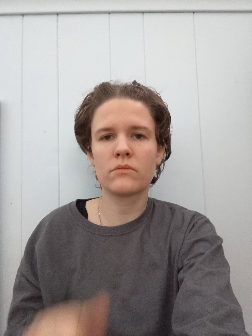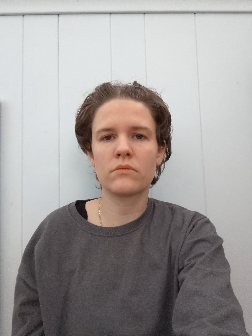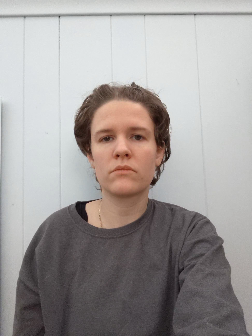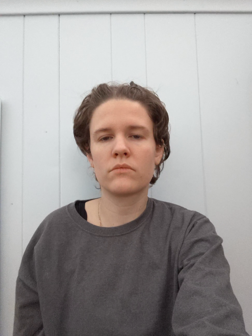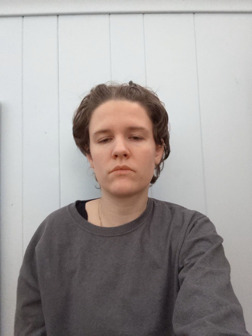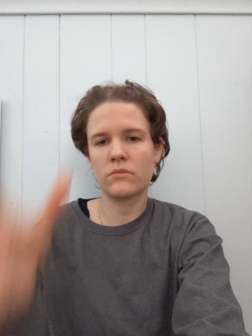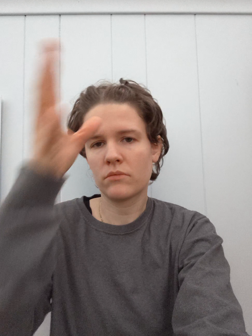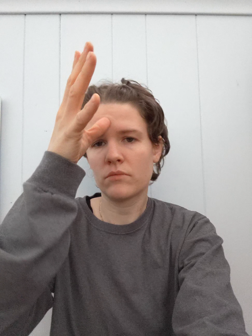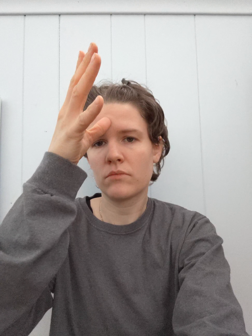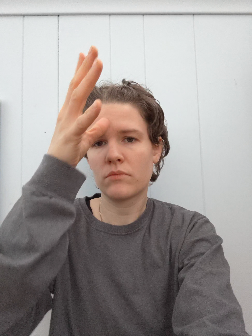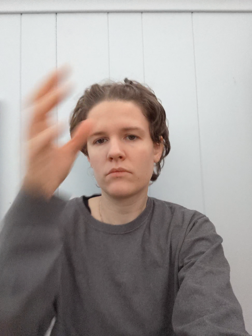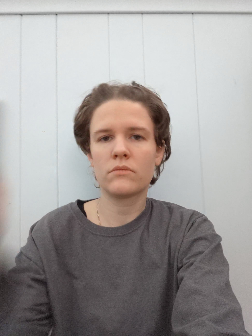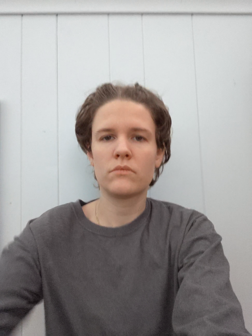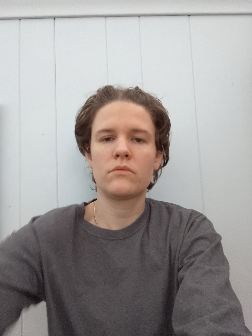dad